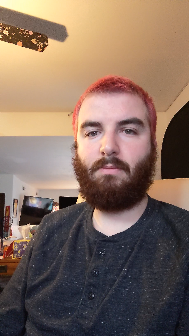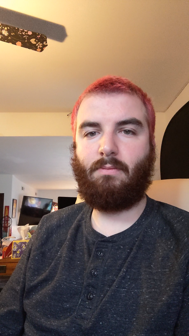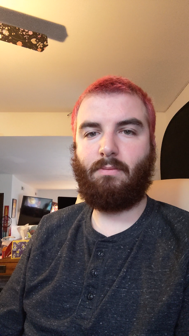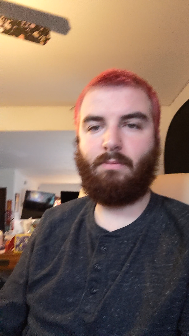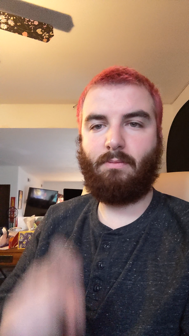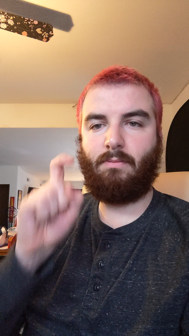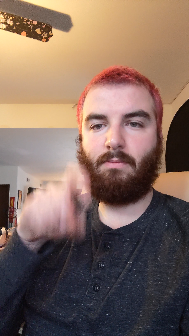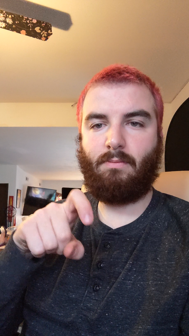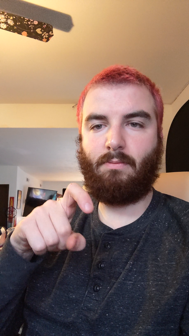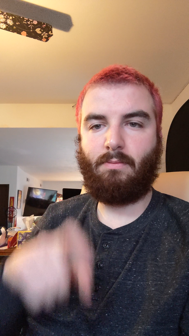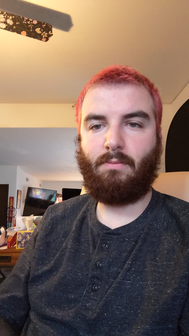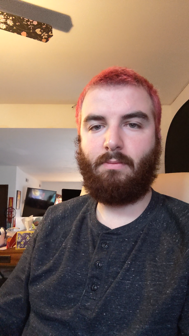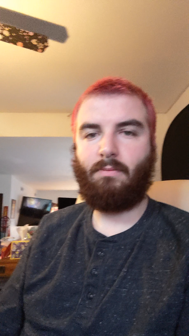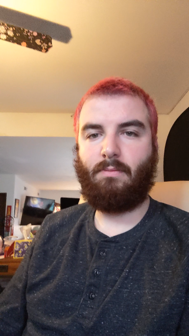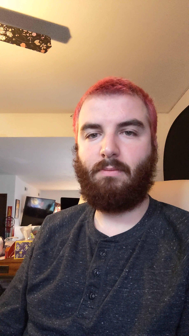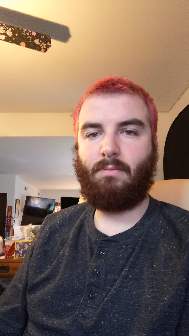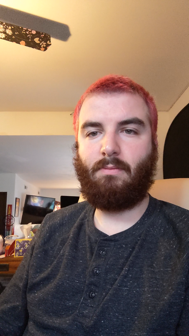must